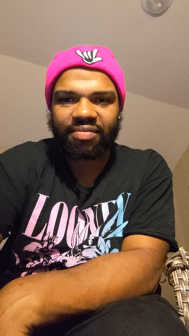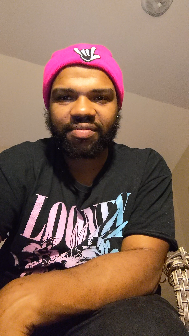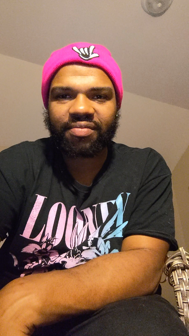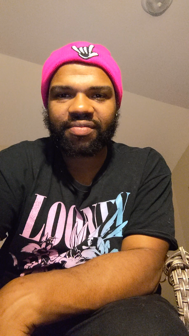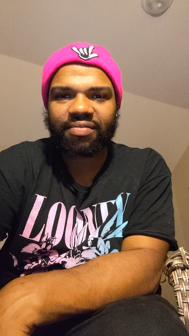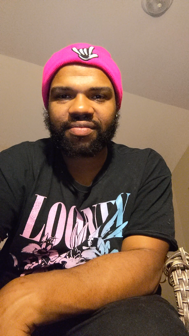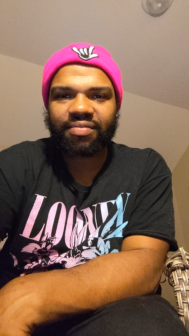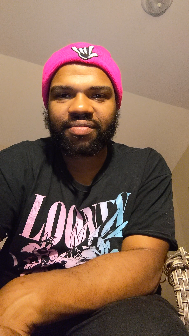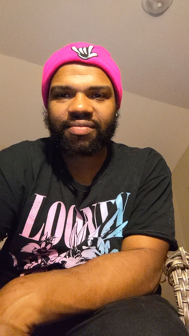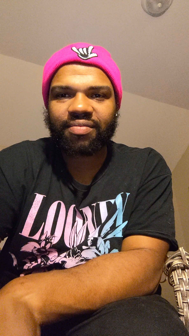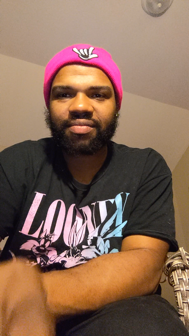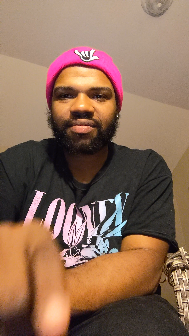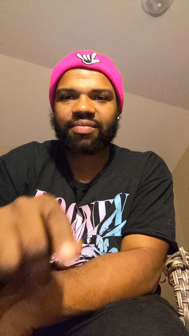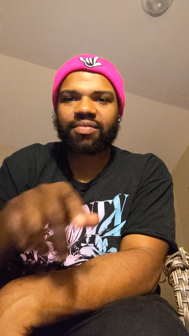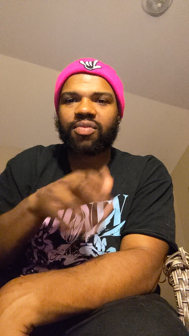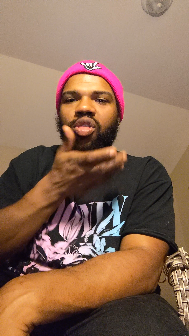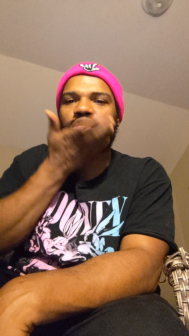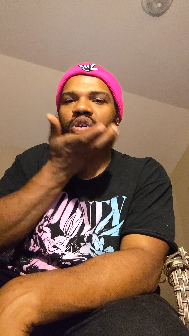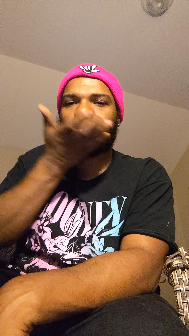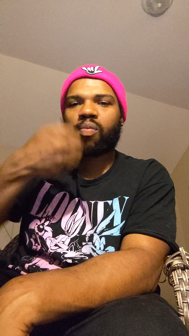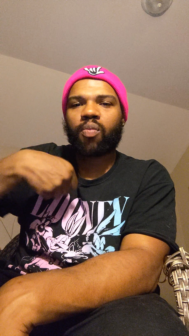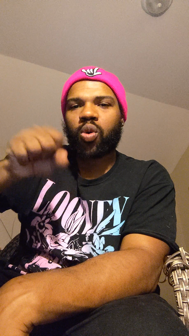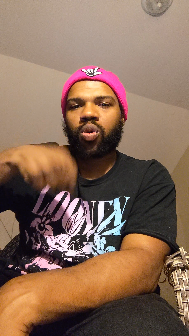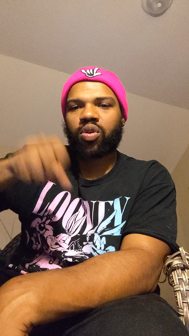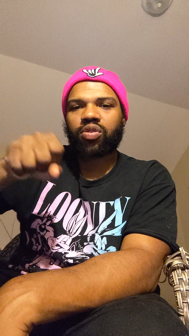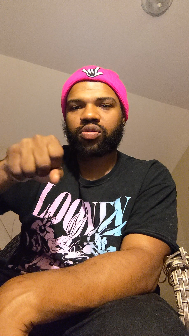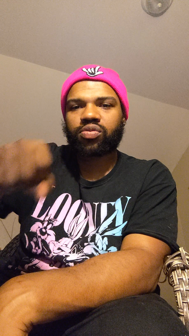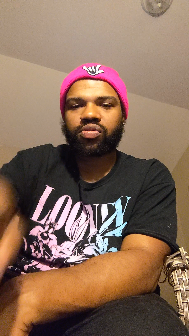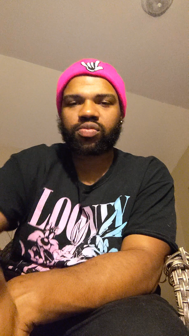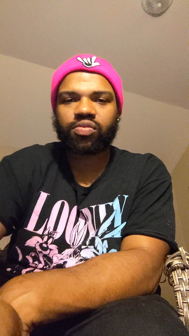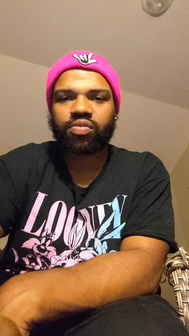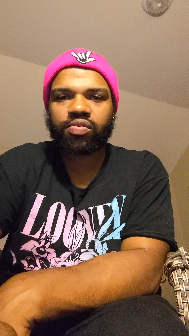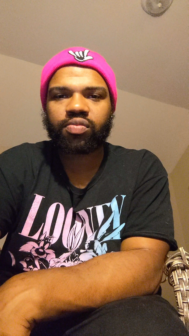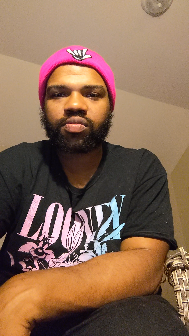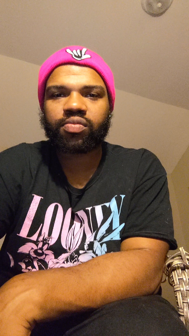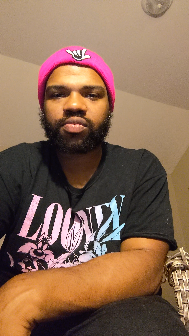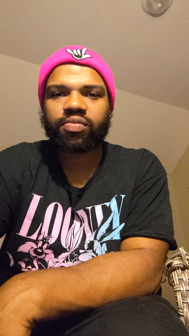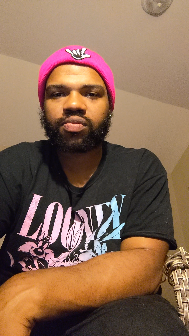lawn mower